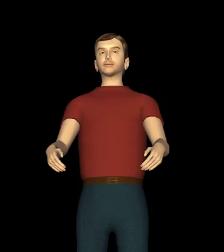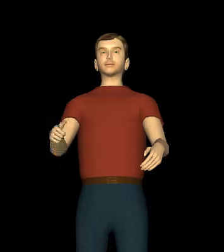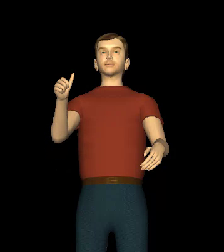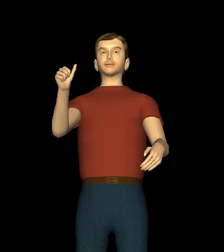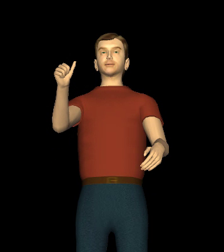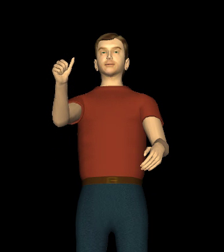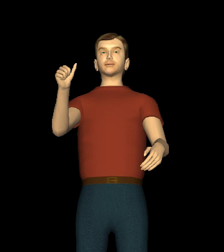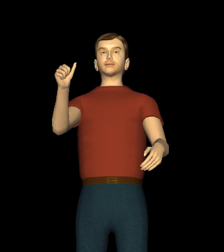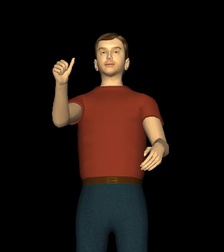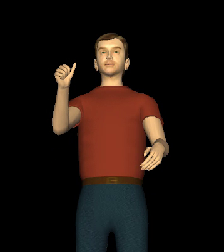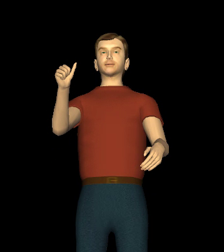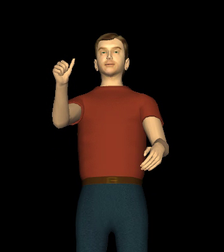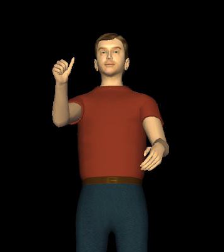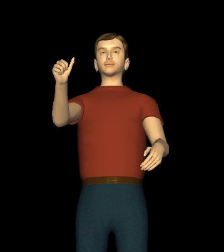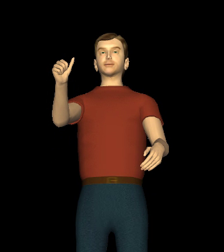جرس